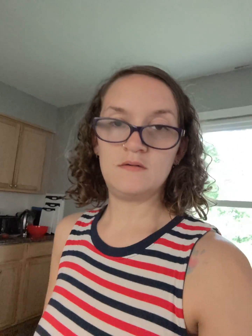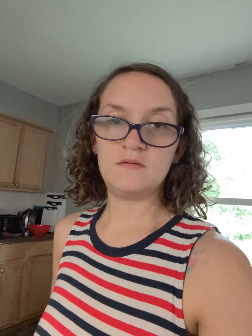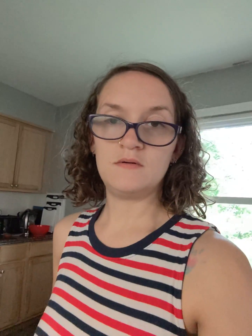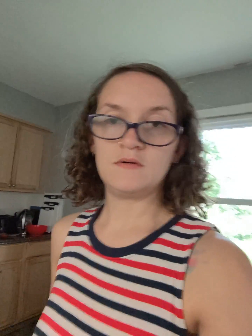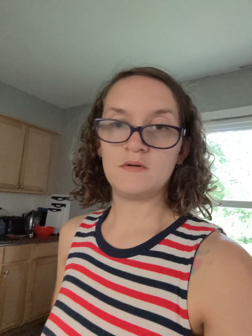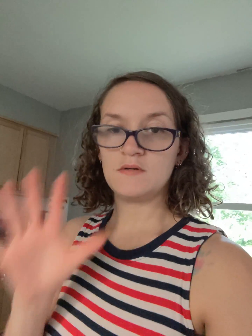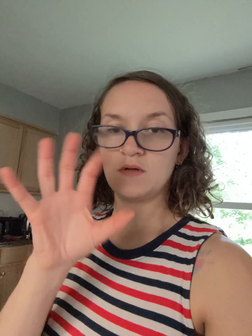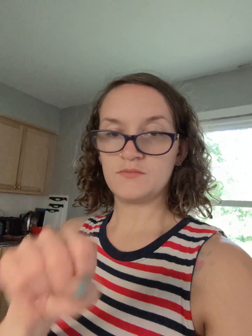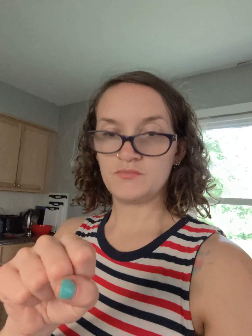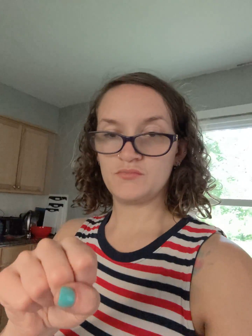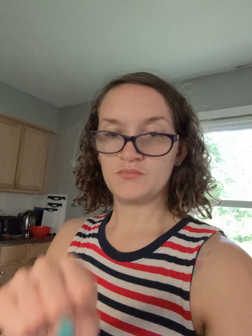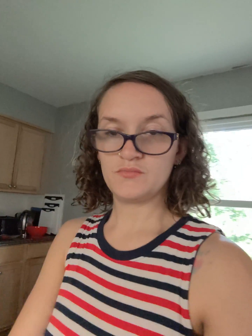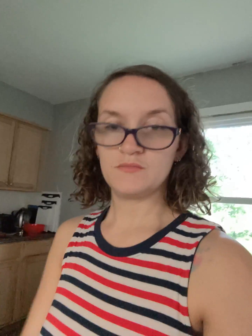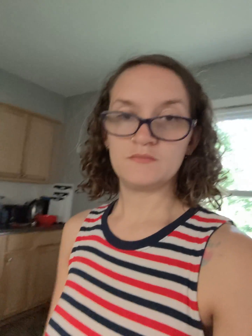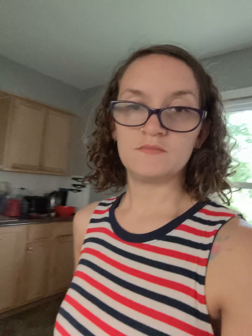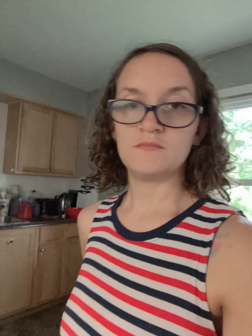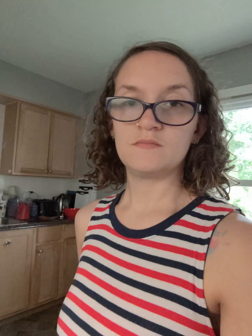catch